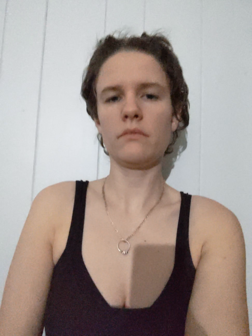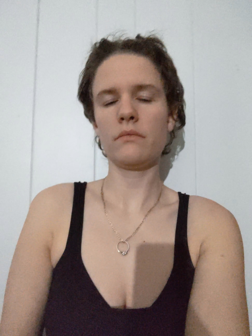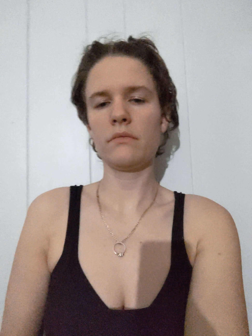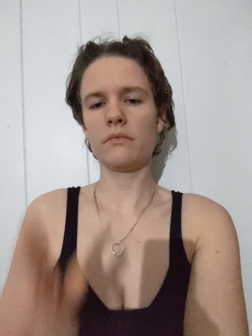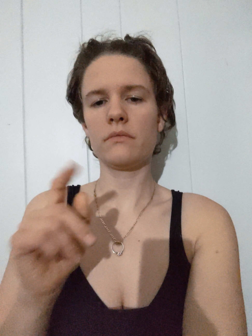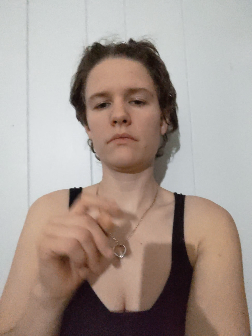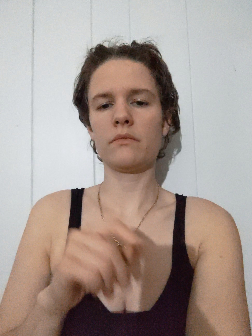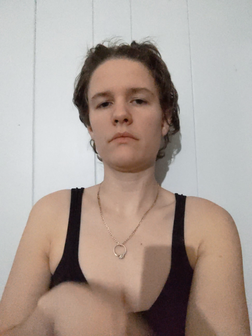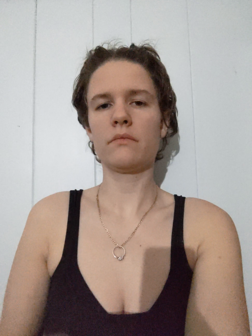TV